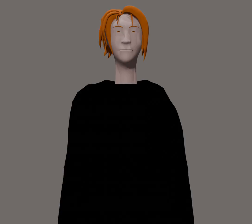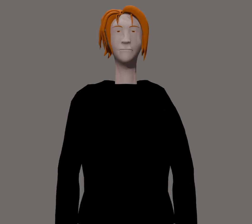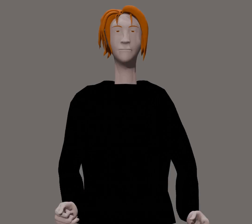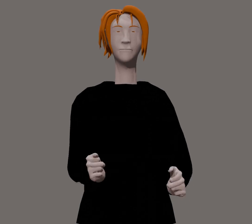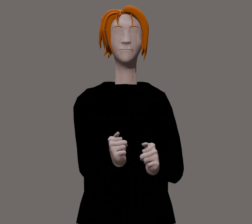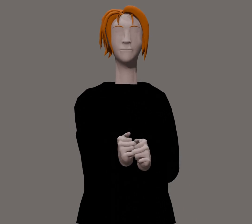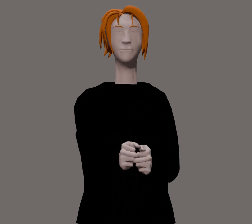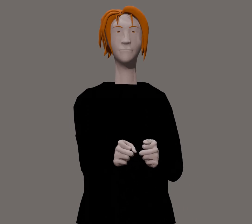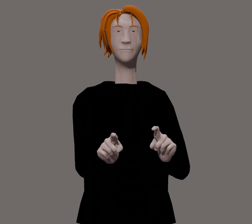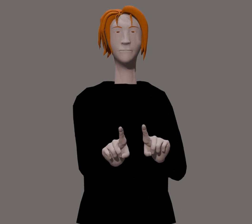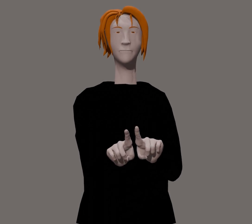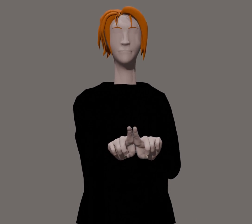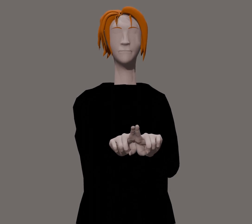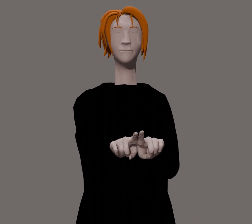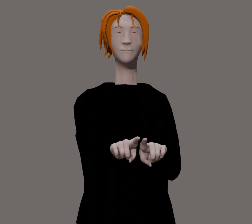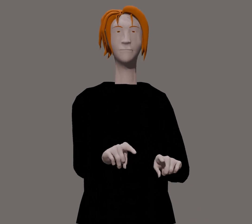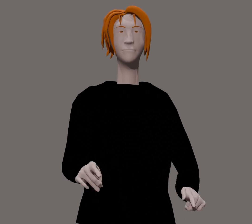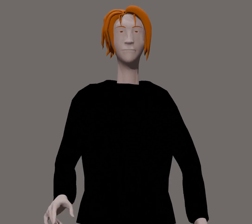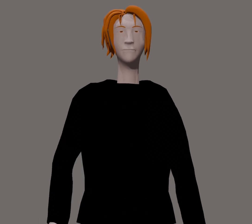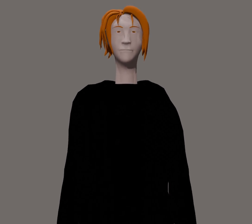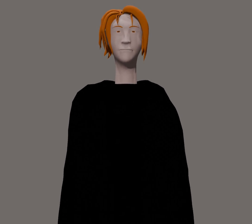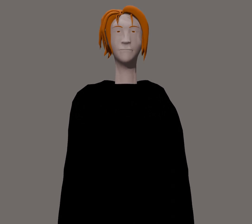Consort